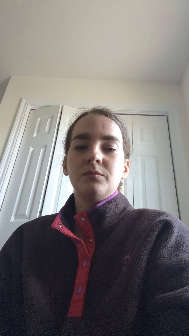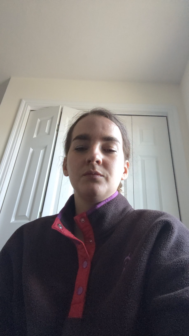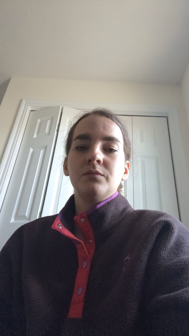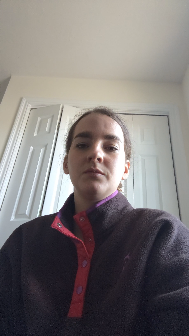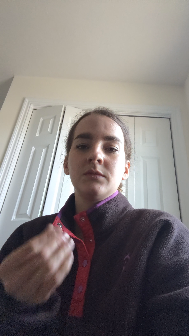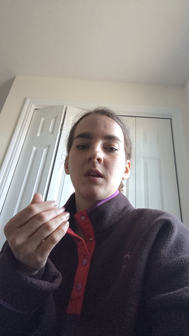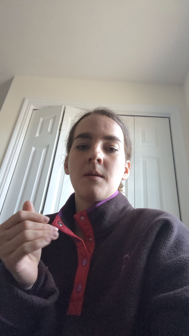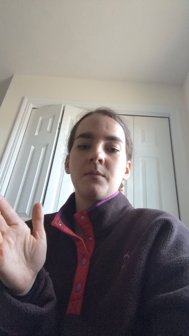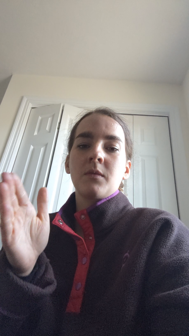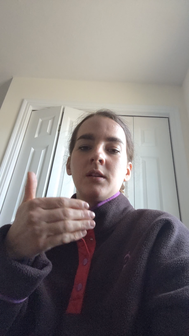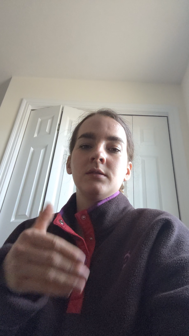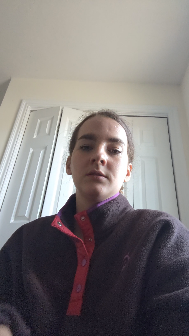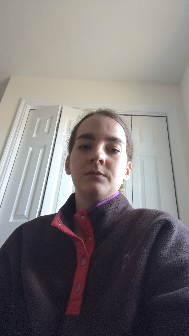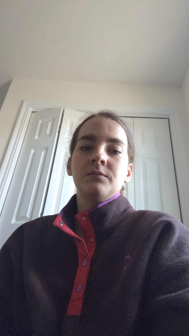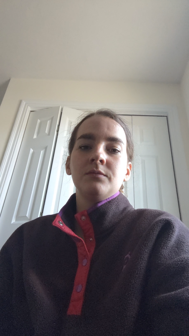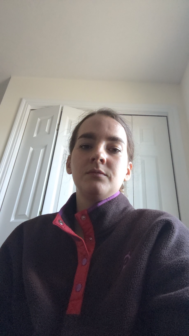sandbox